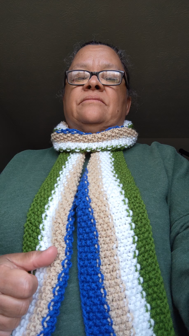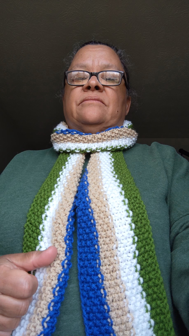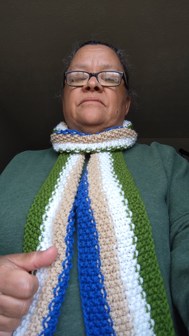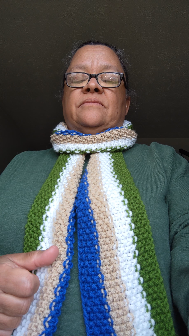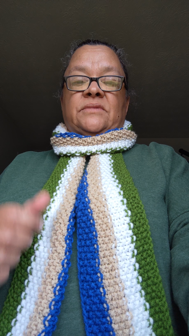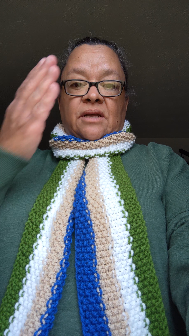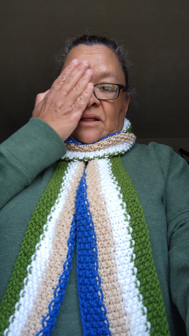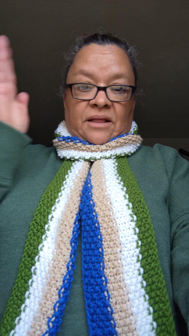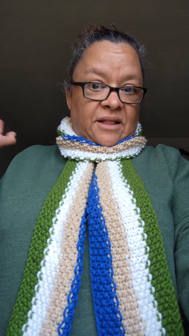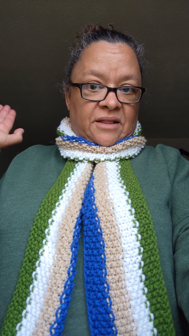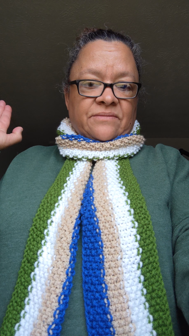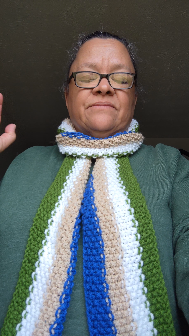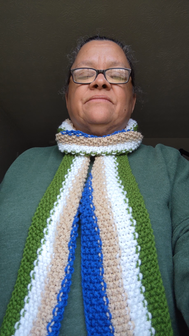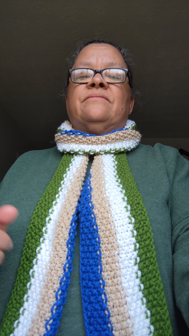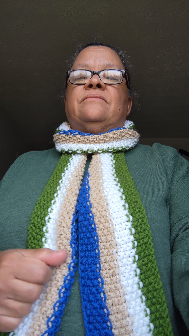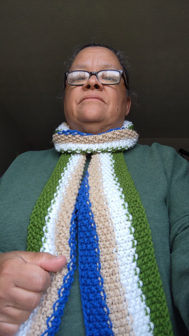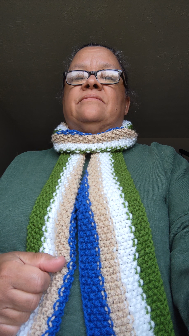peekaboo